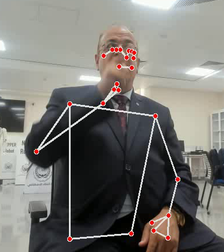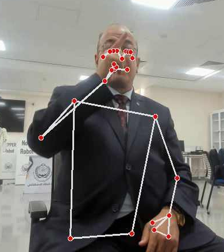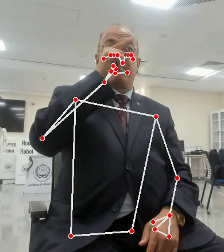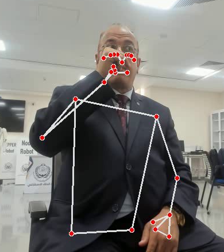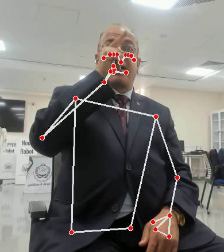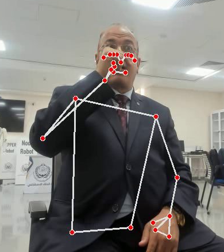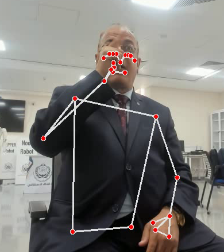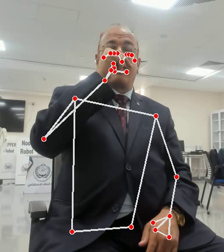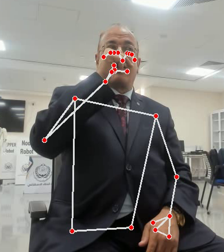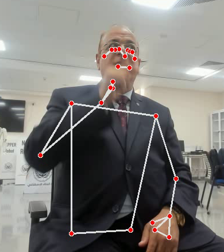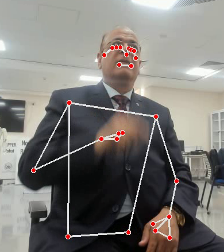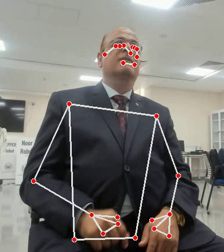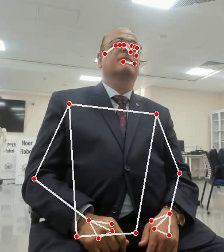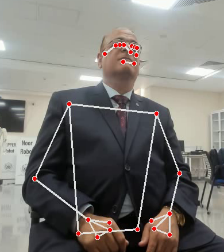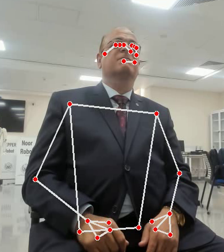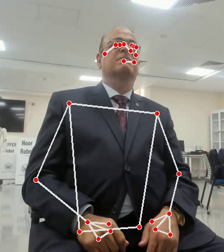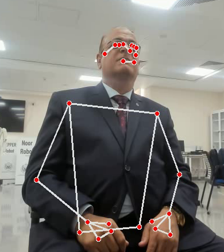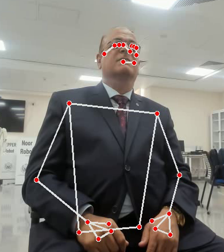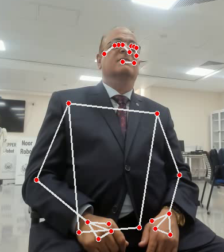makar